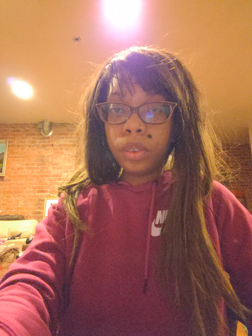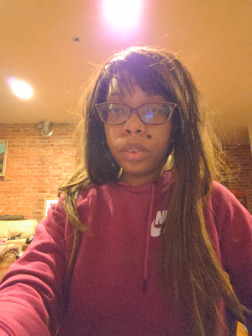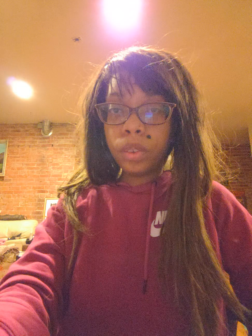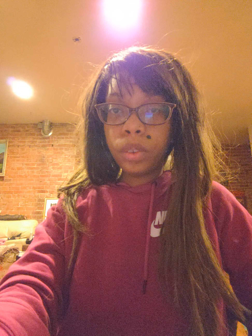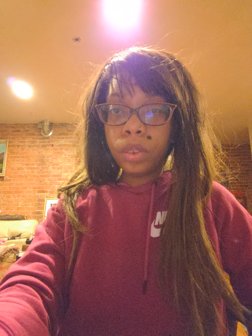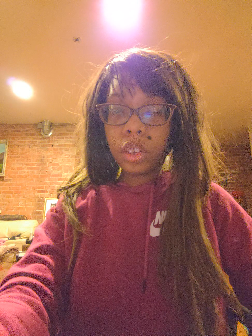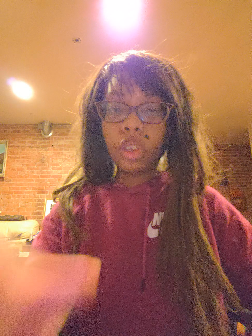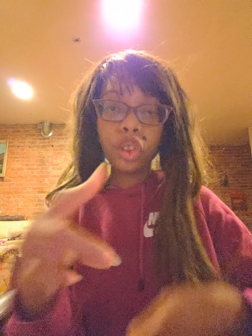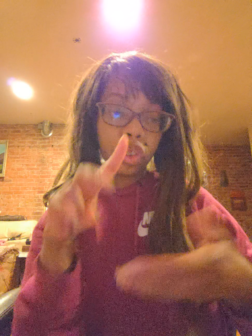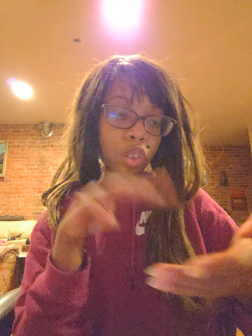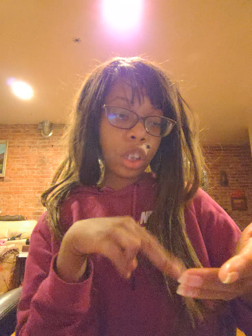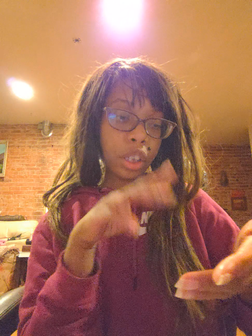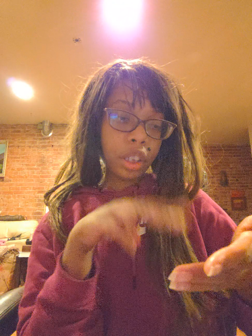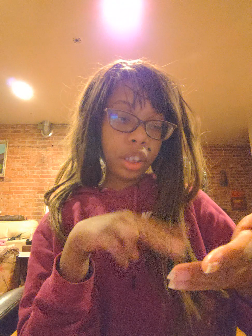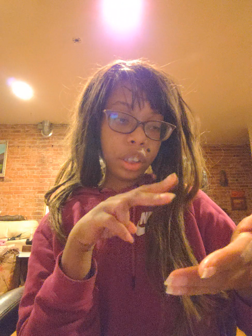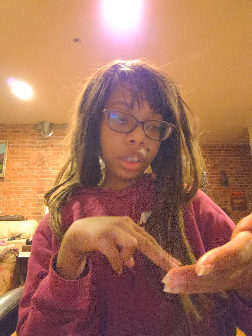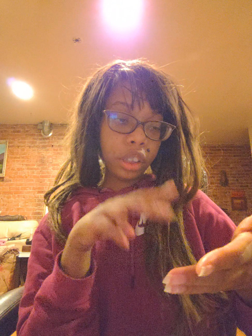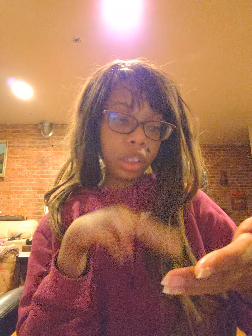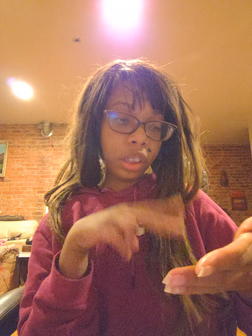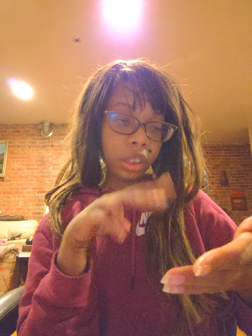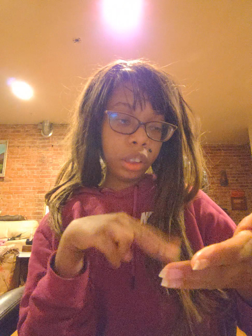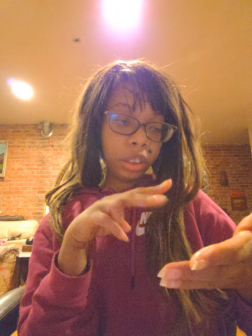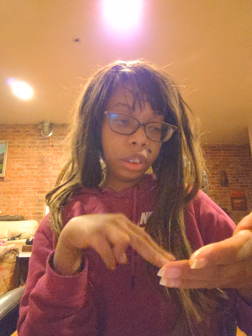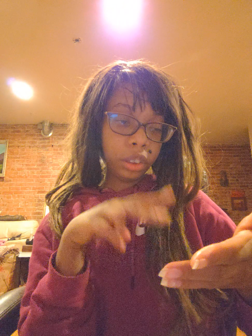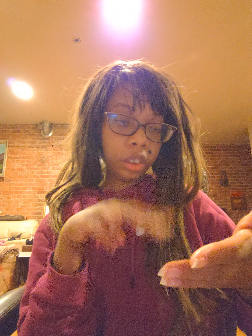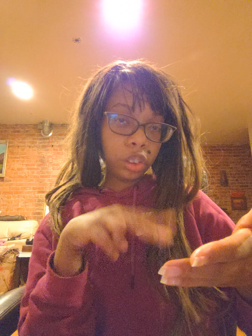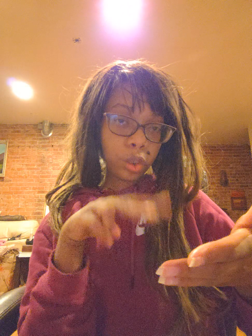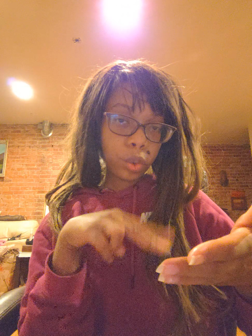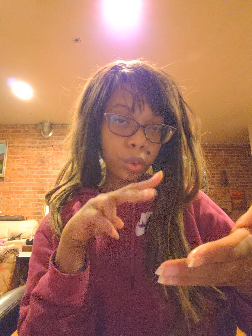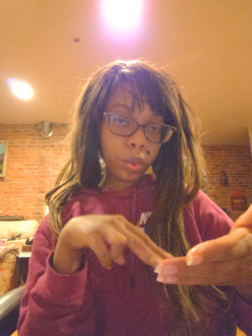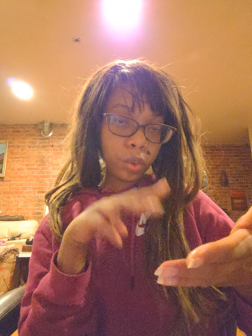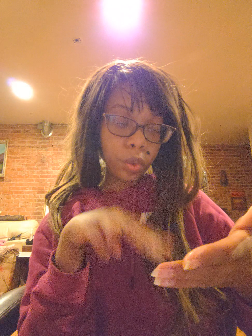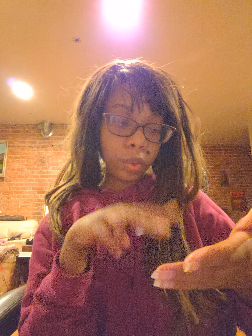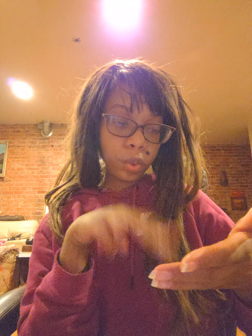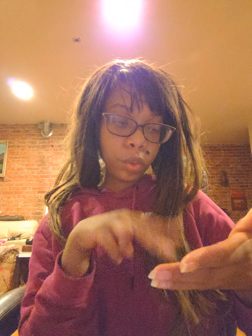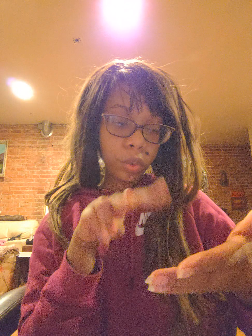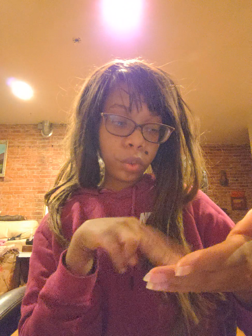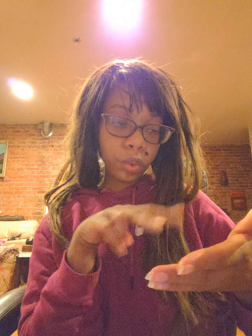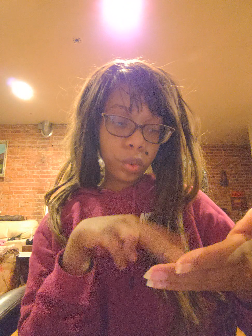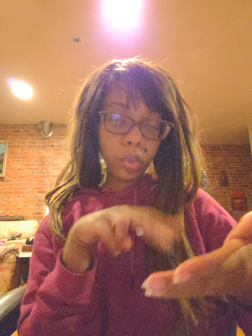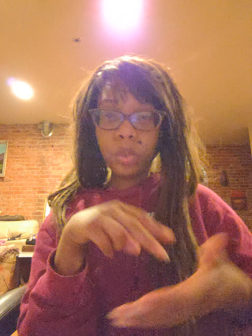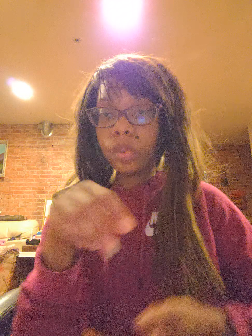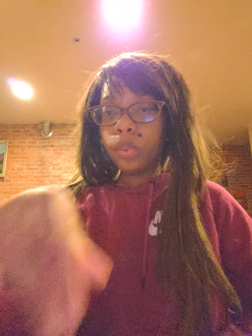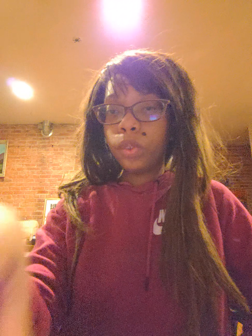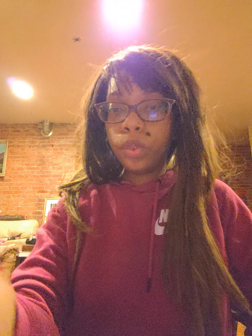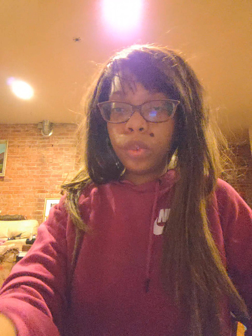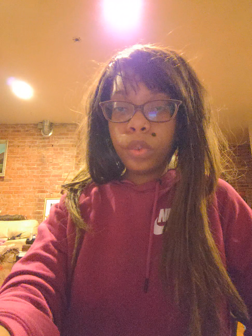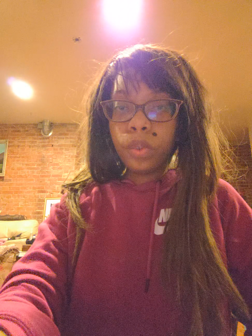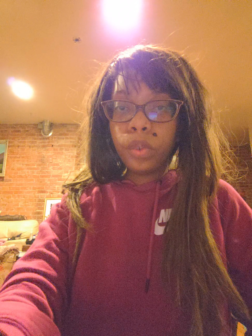read